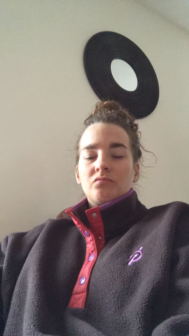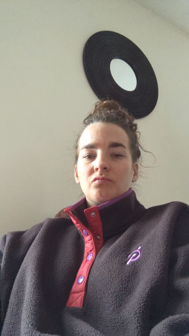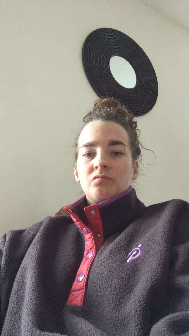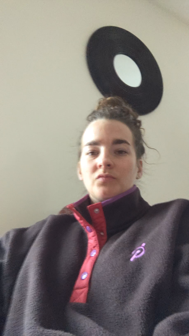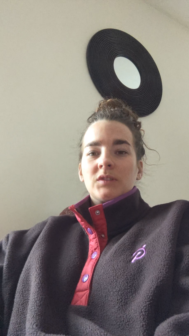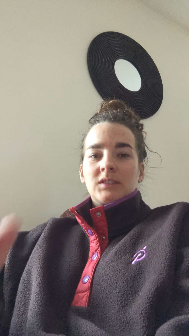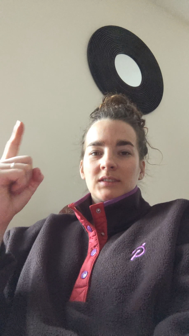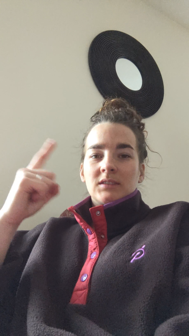day